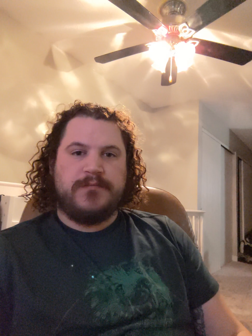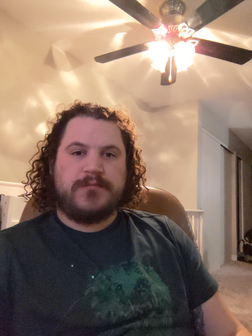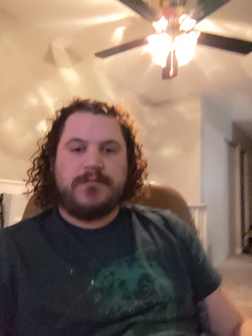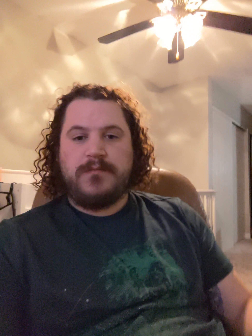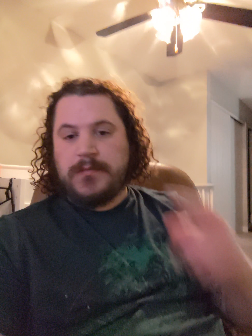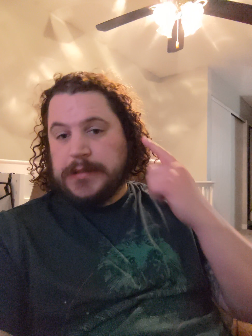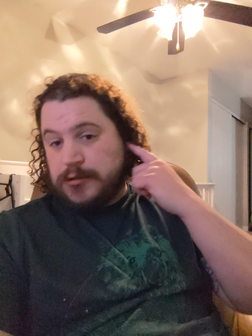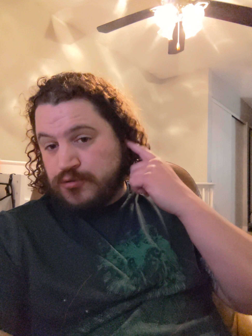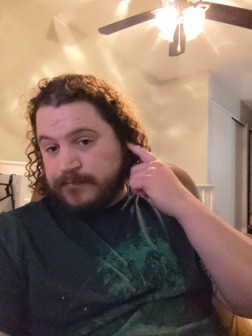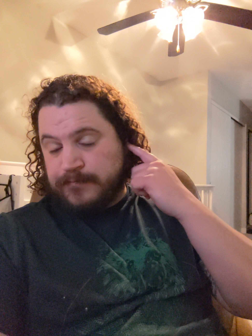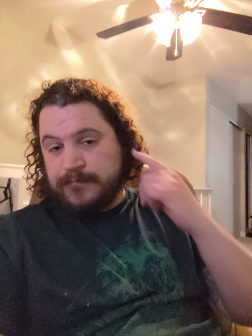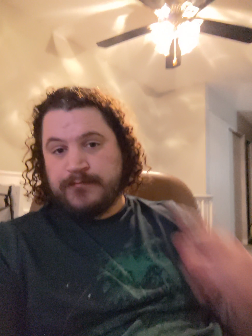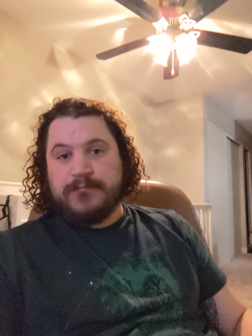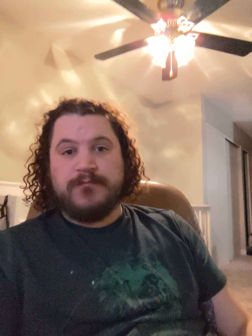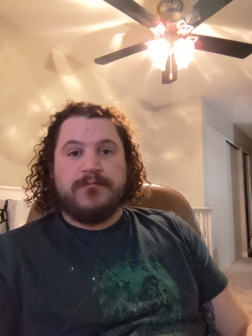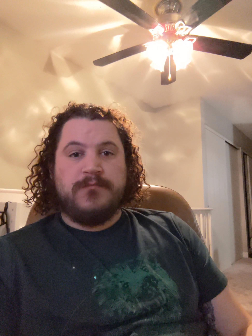ear